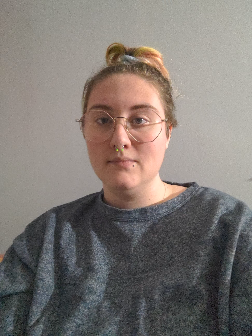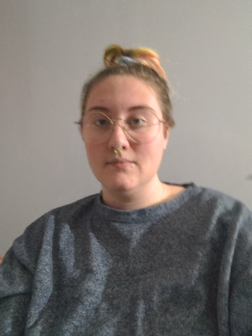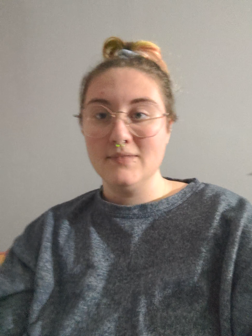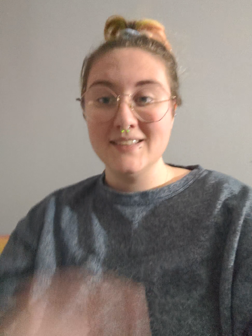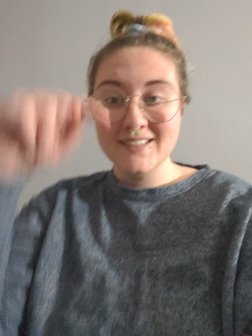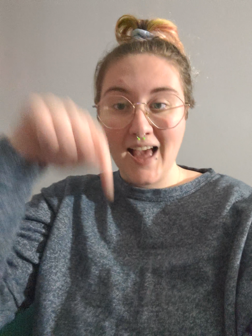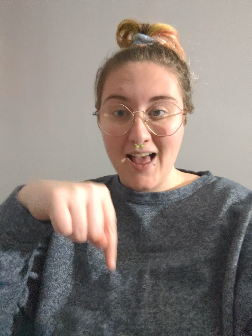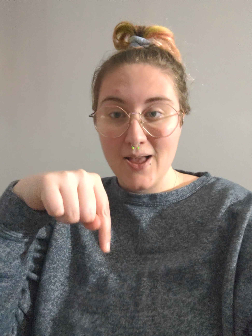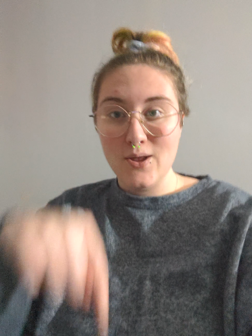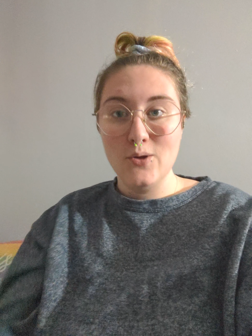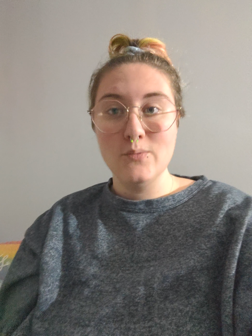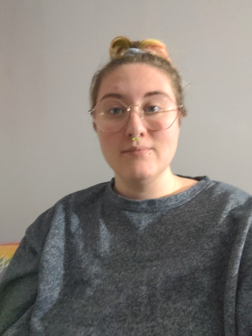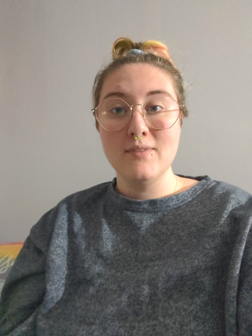down